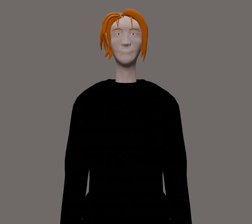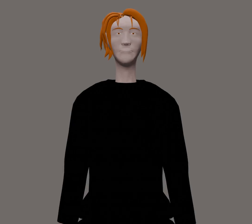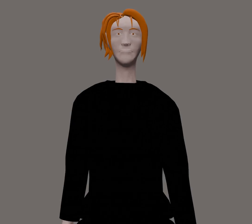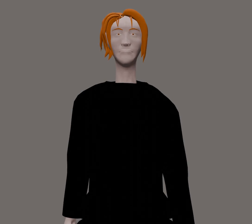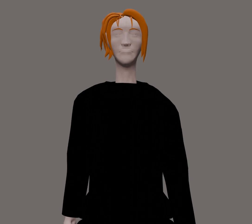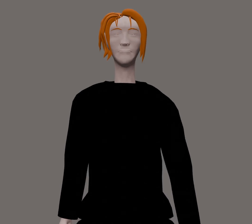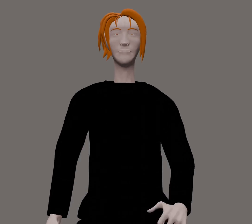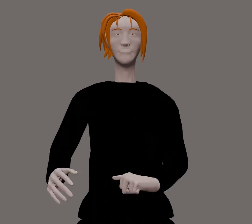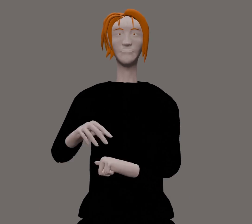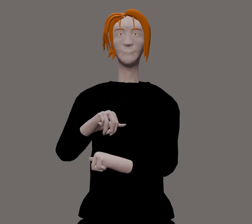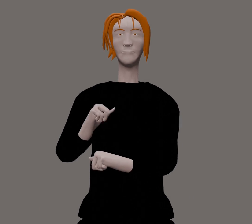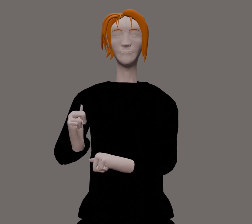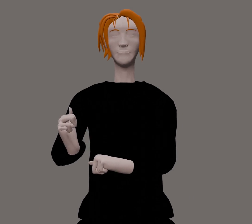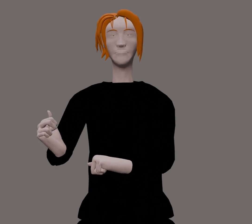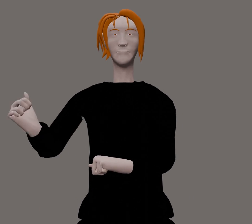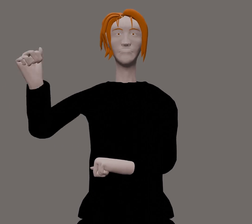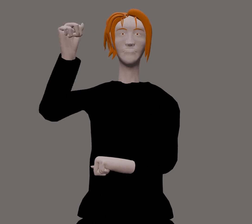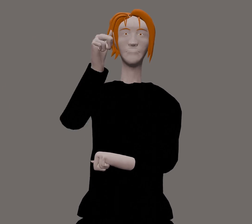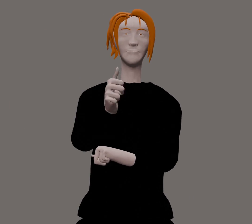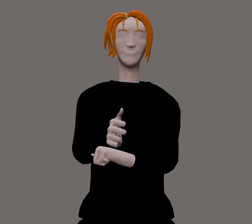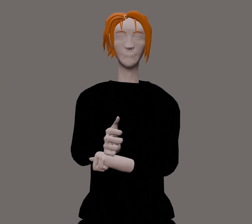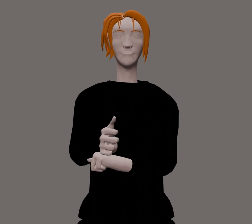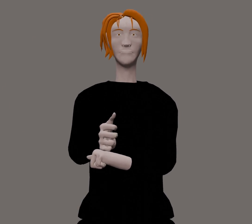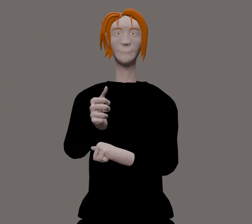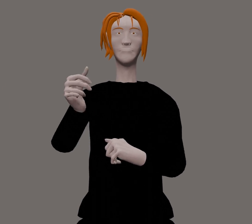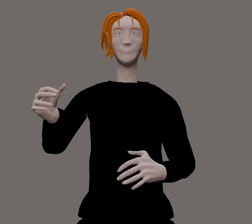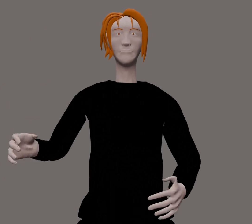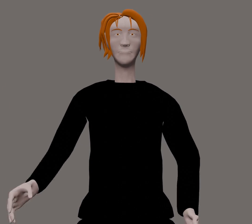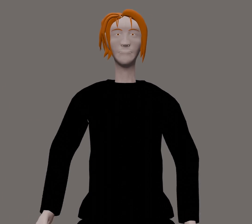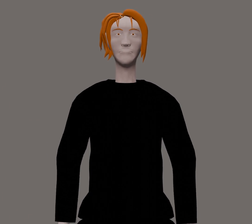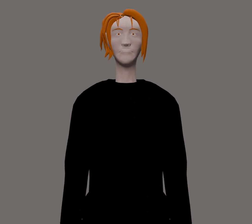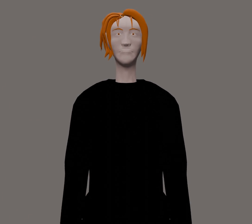Based on